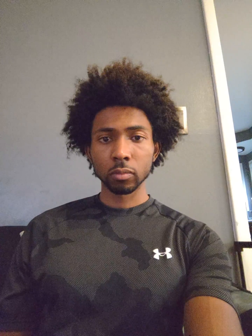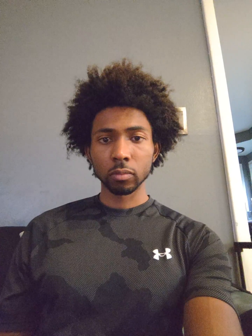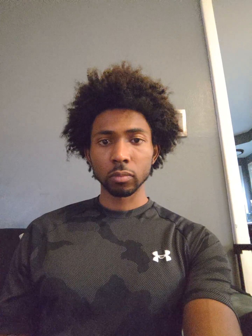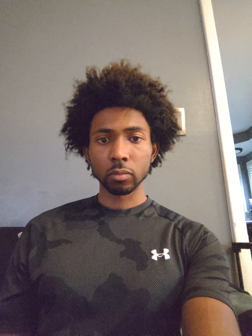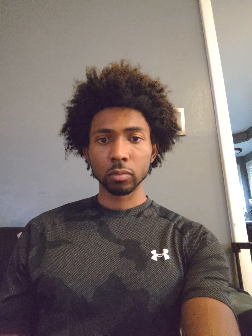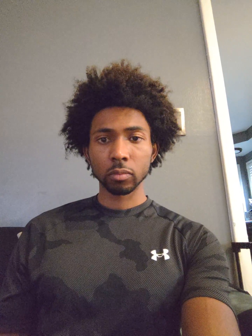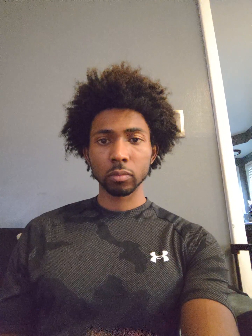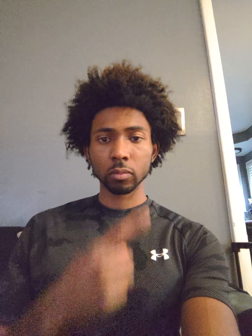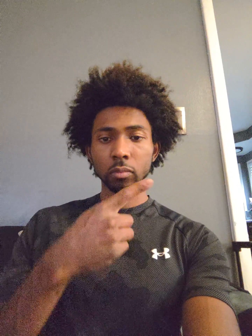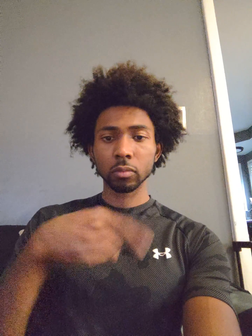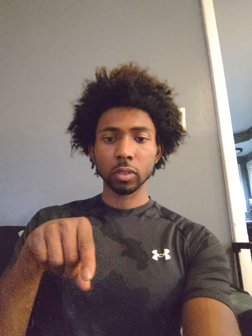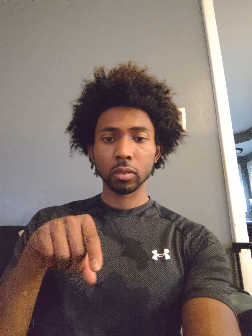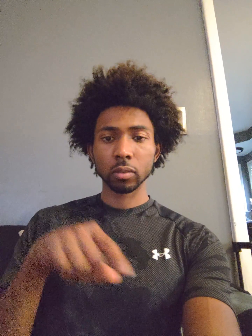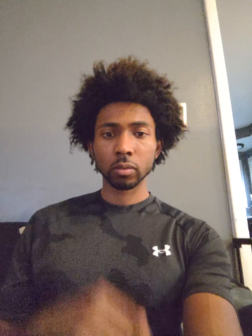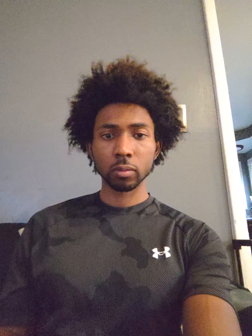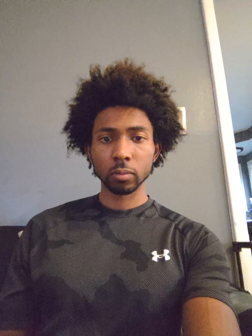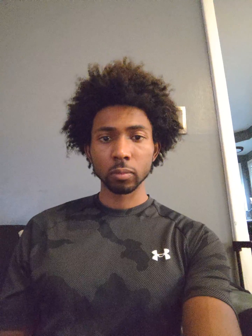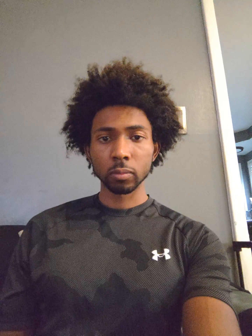cut